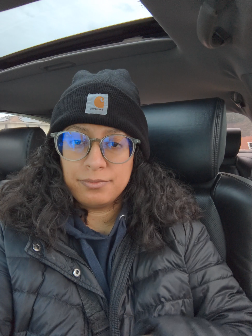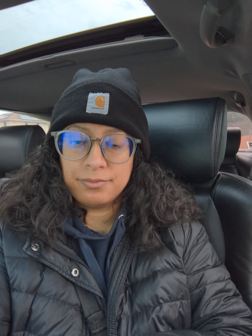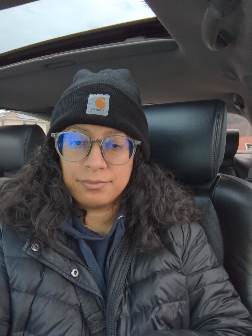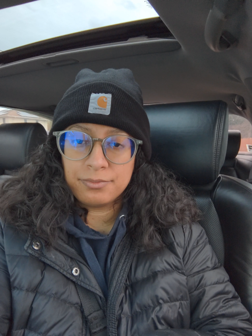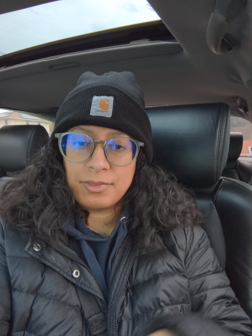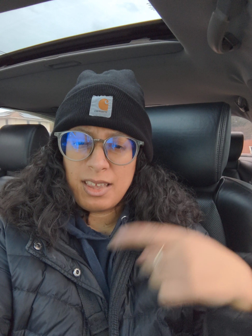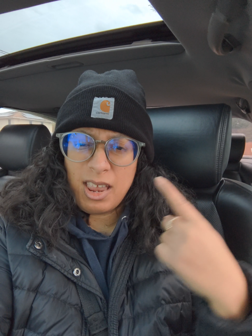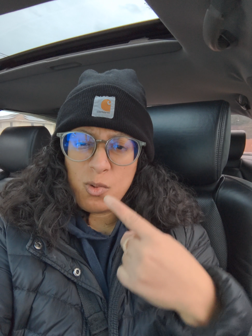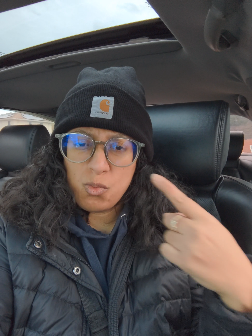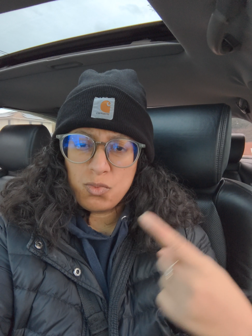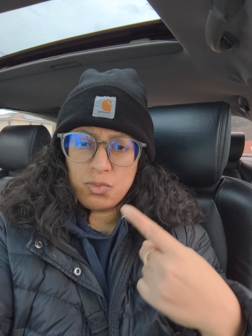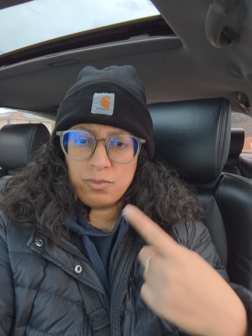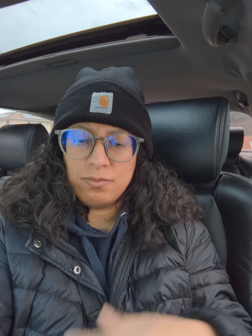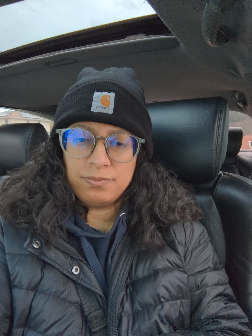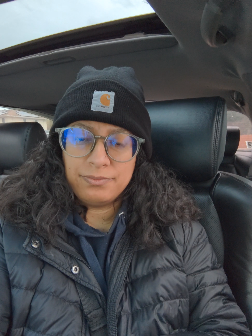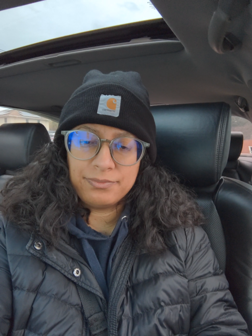owie